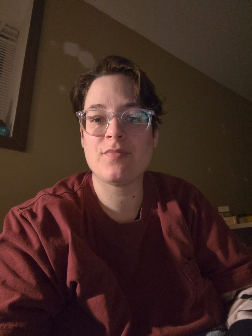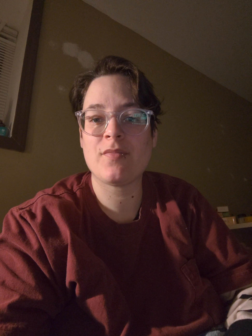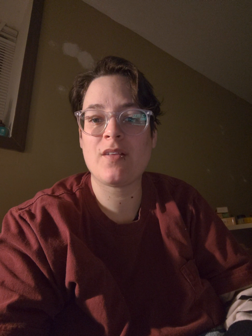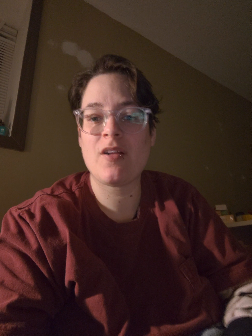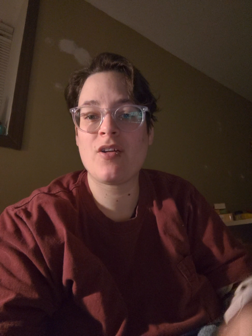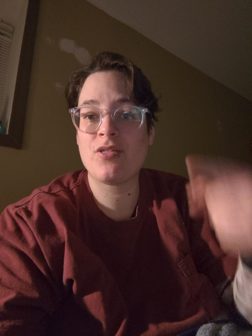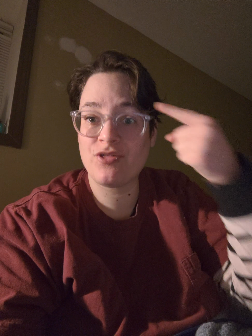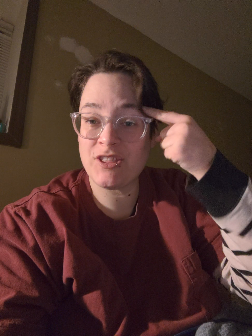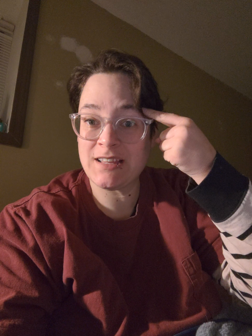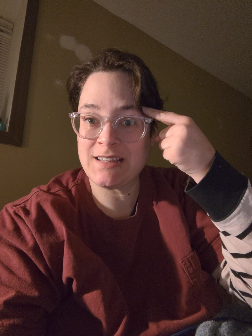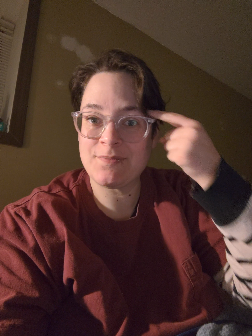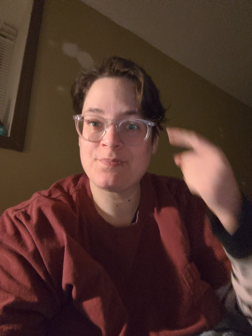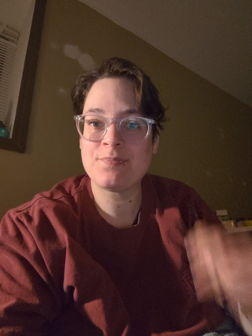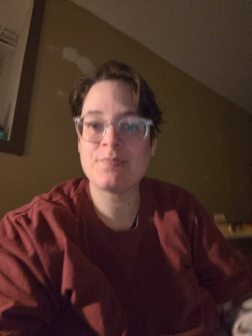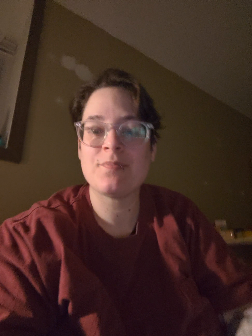think